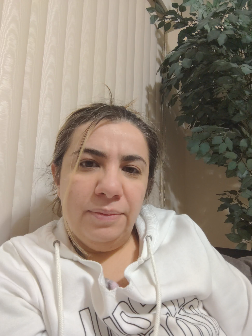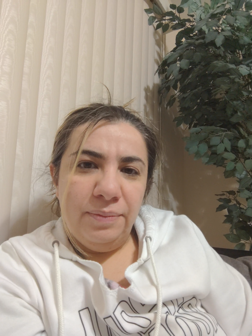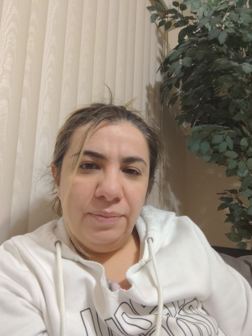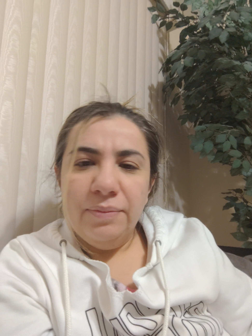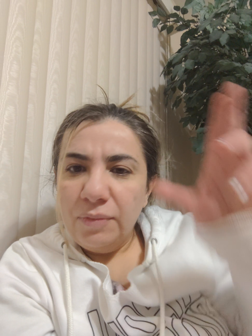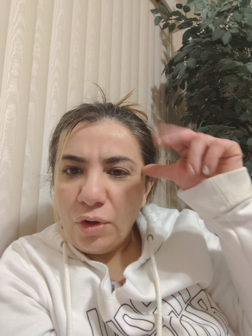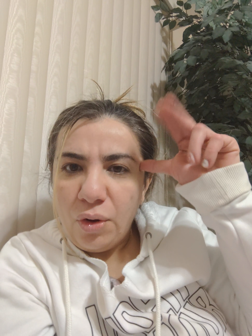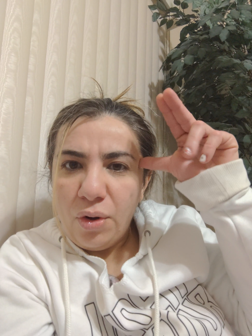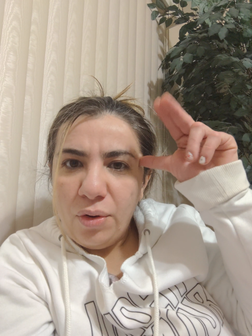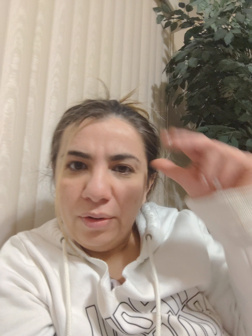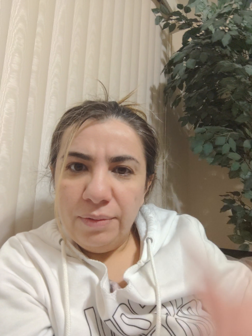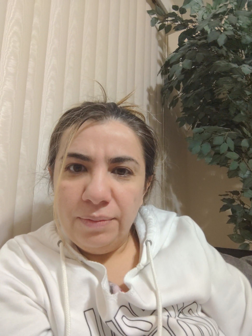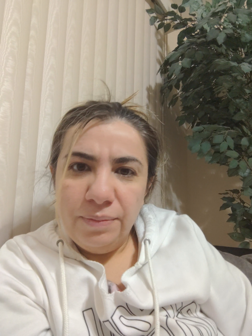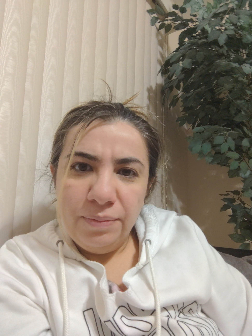horse